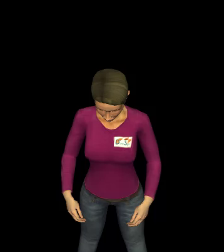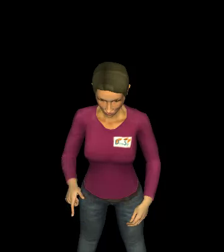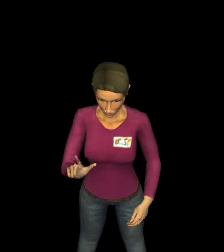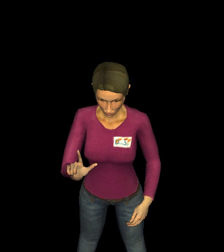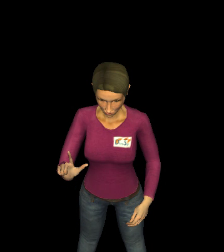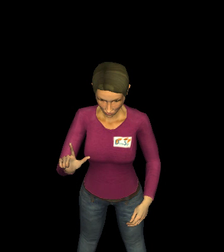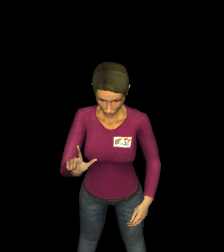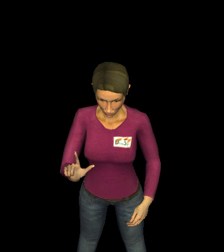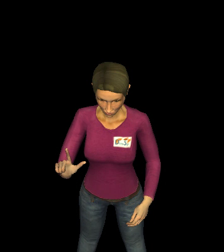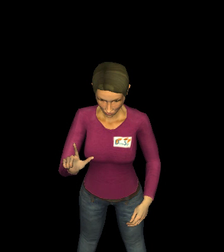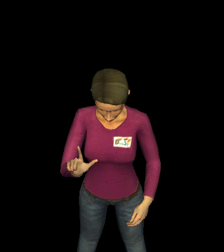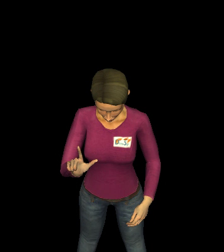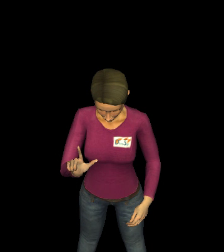الإثنين